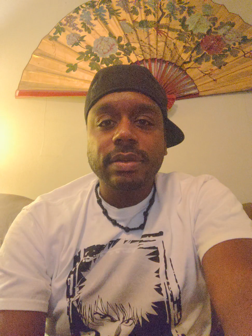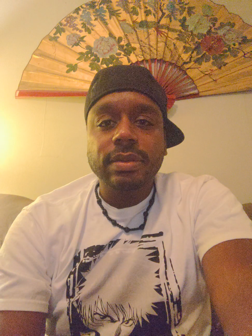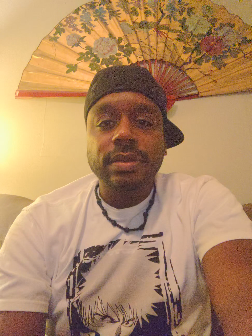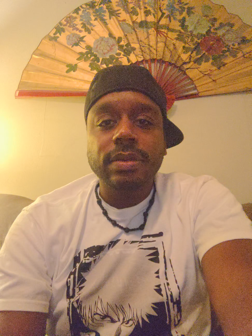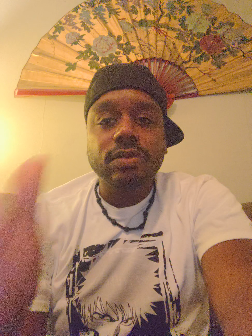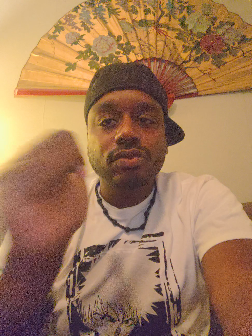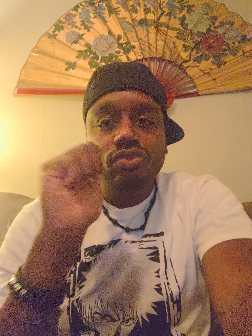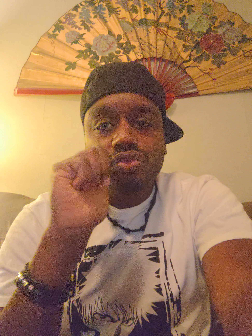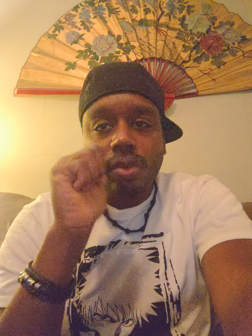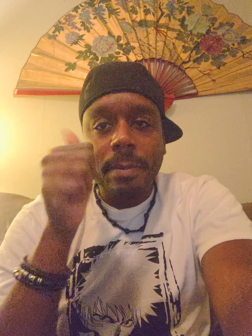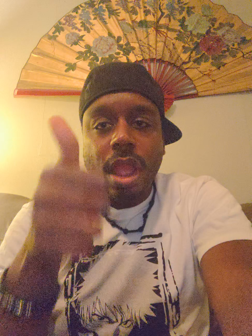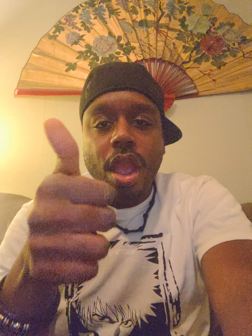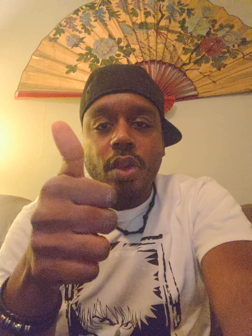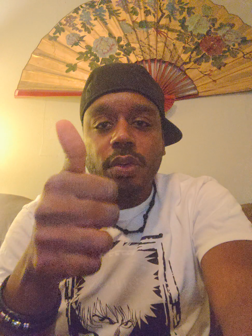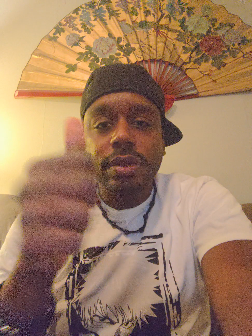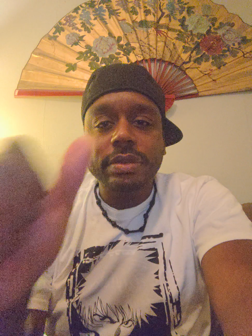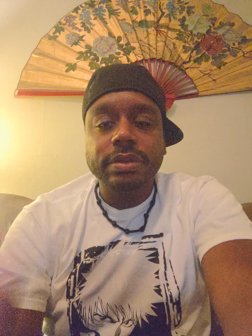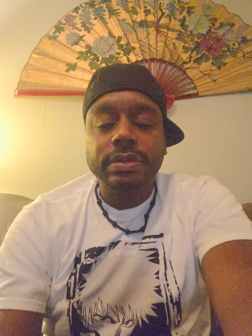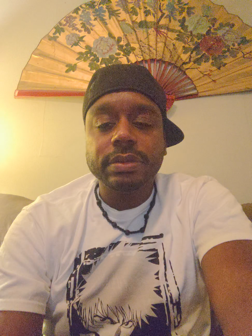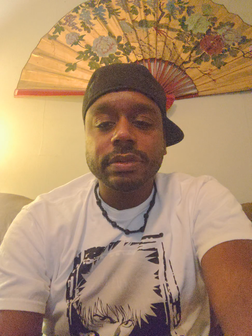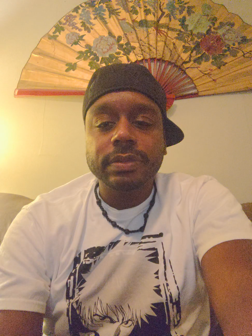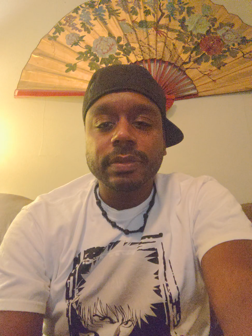tomorrow